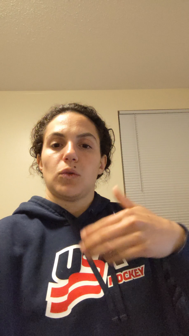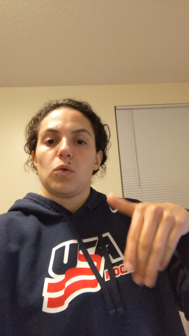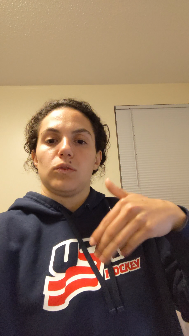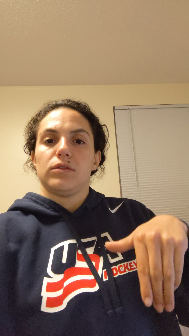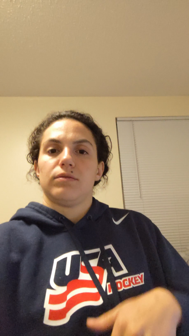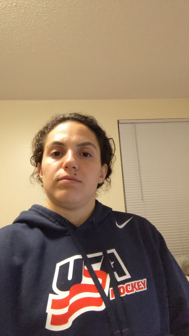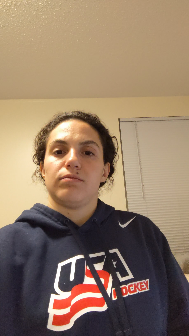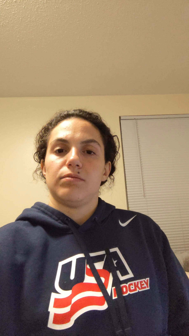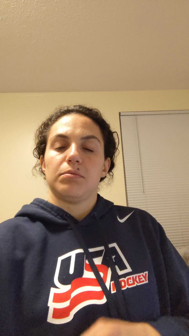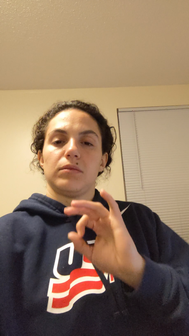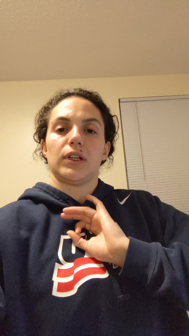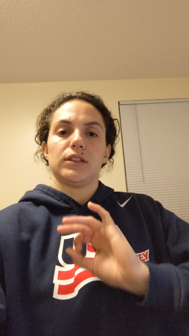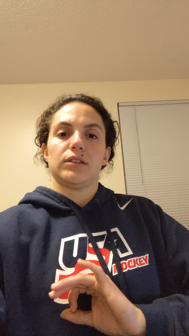button